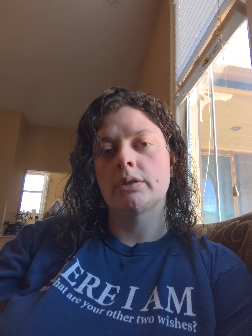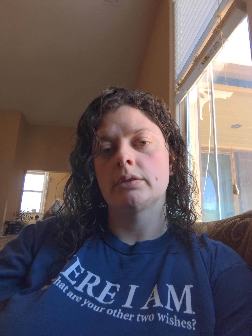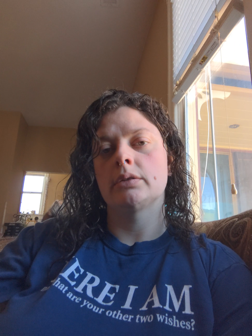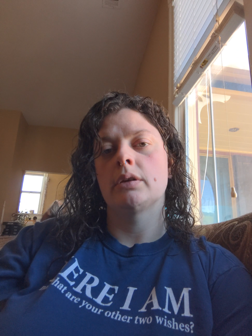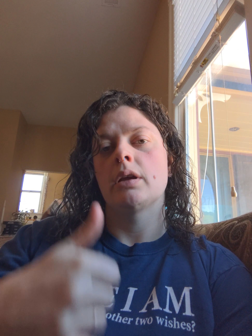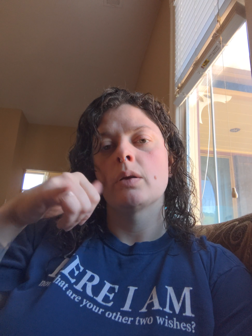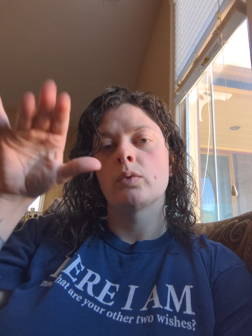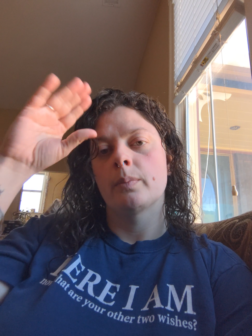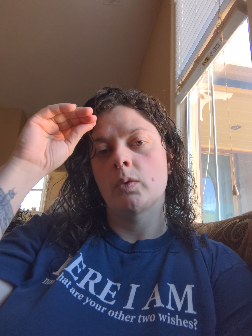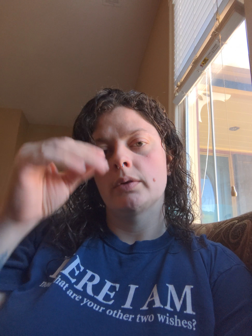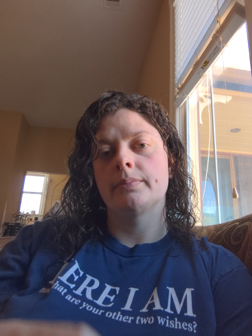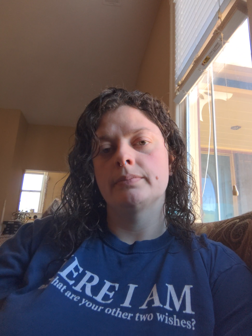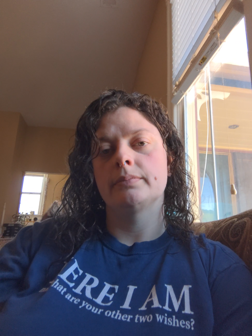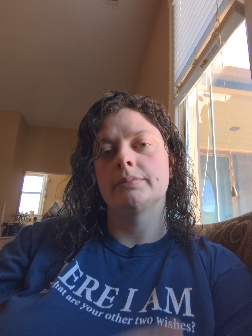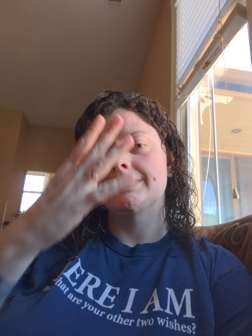cowboy